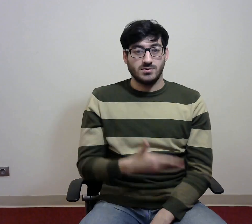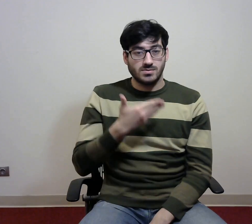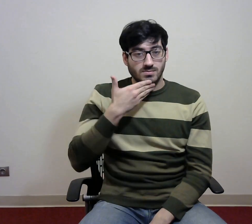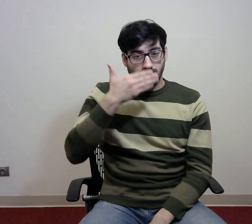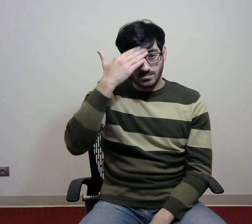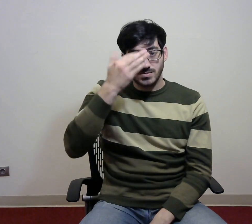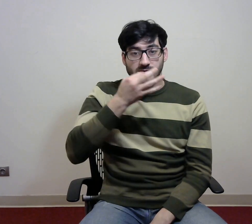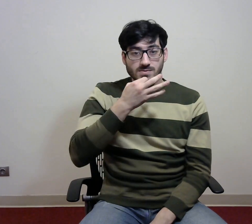yazda